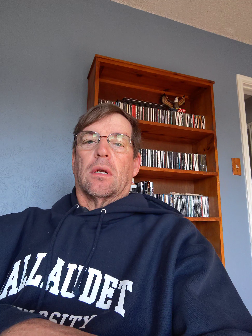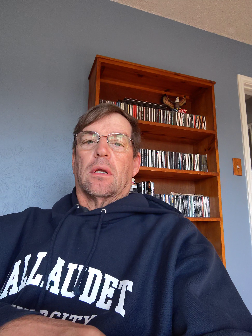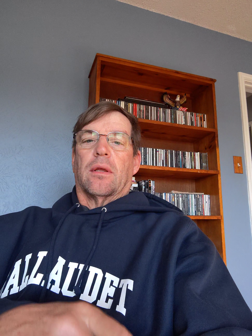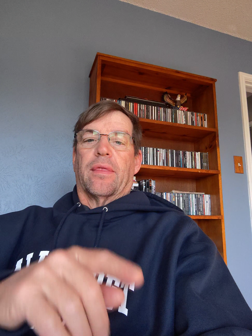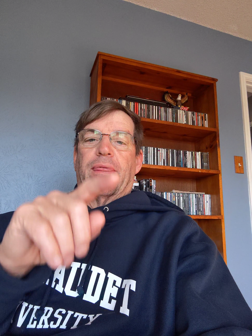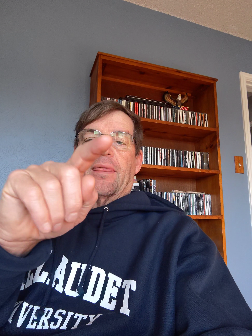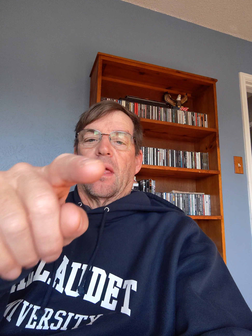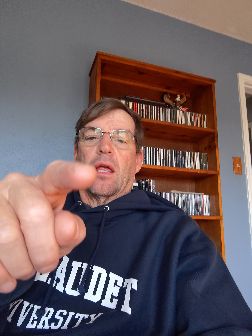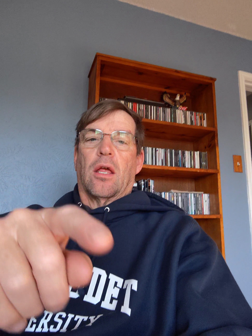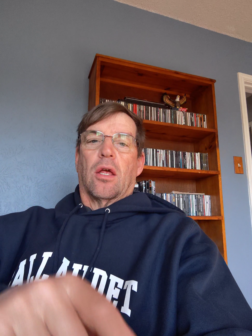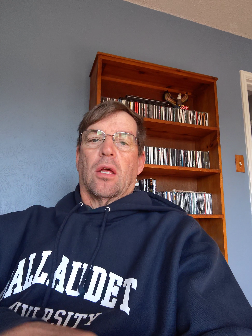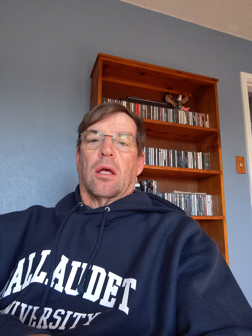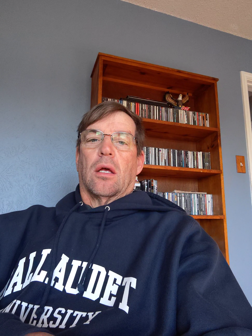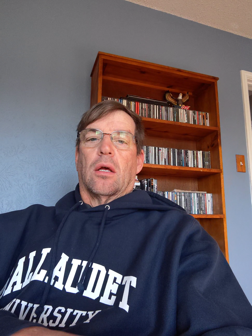there